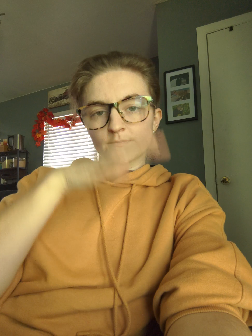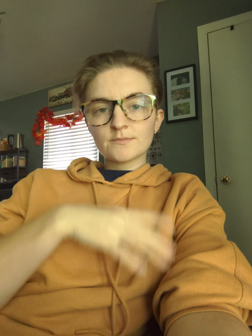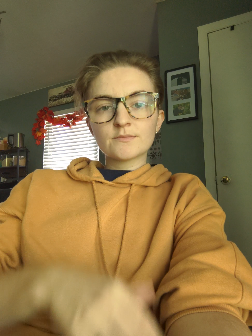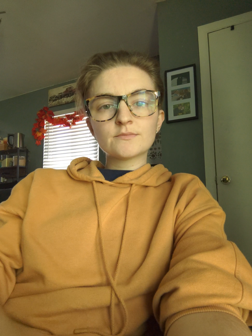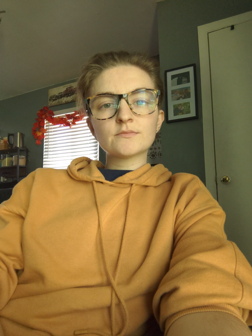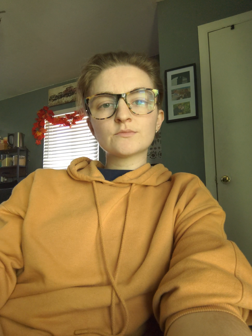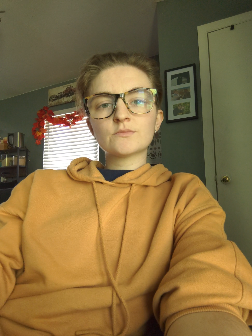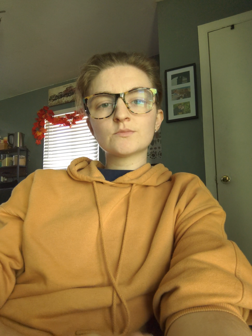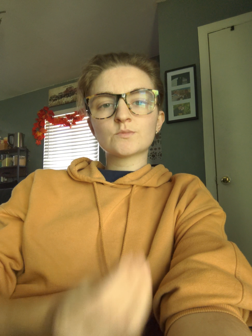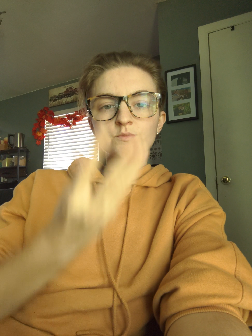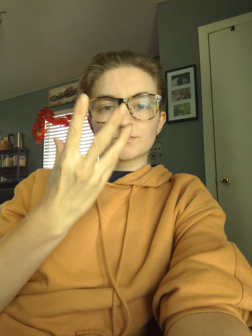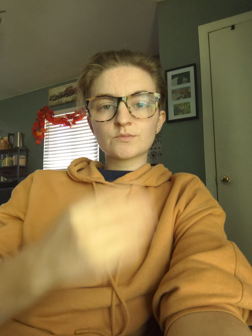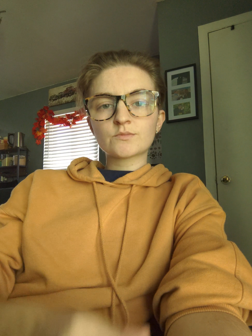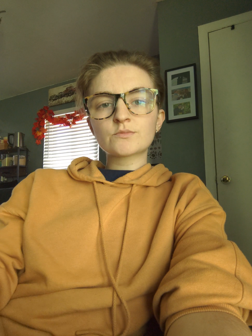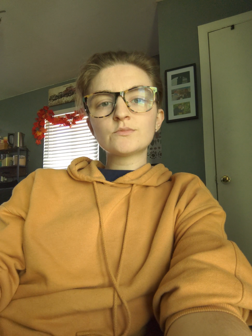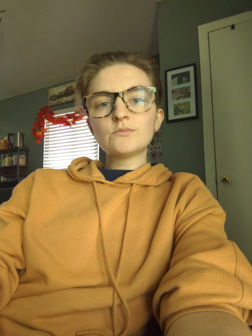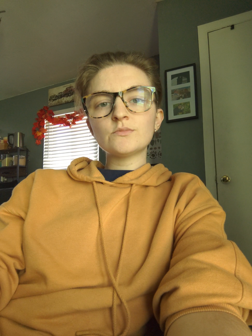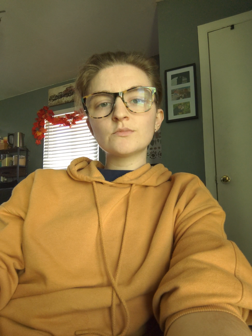plants